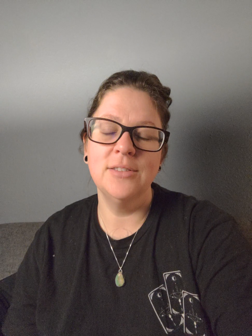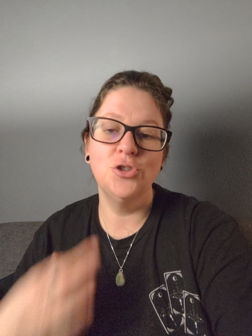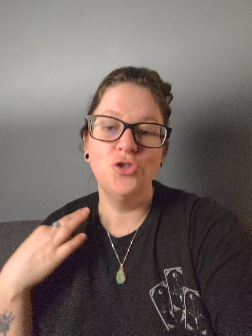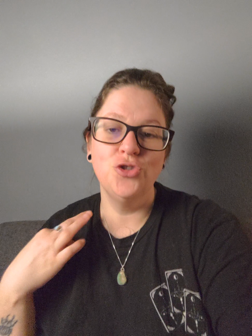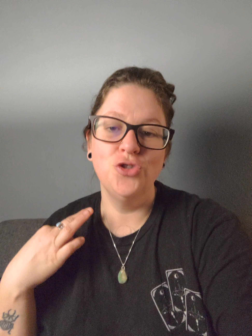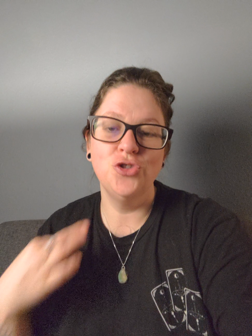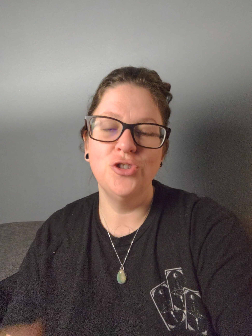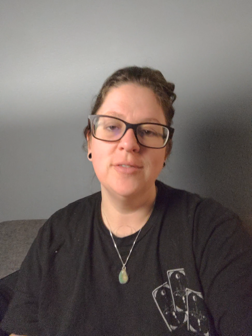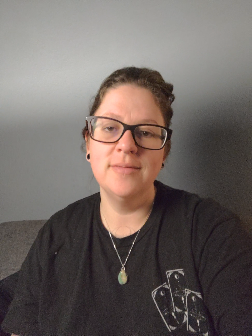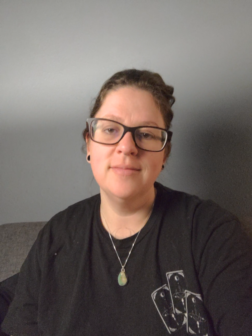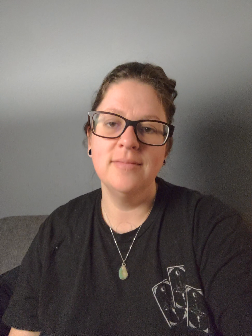shirt